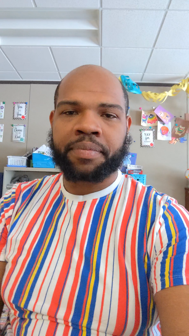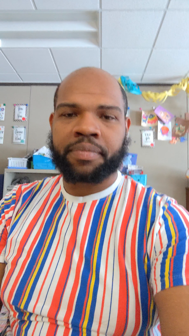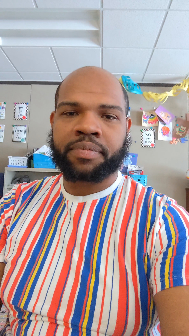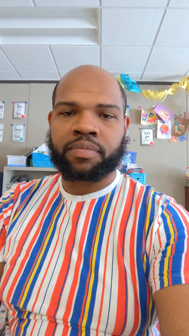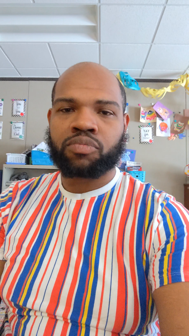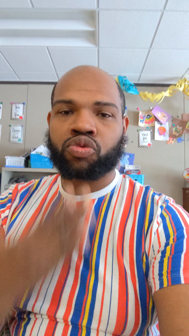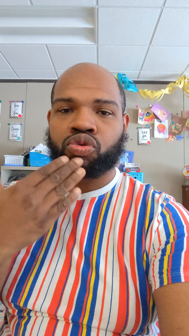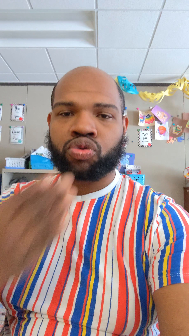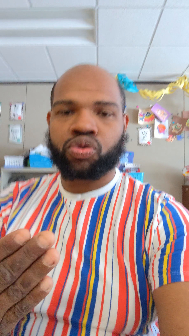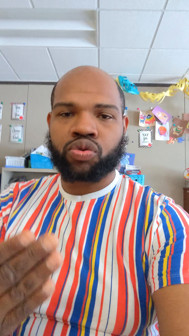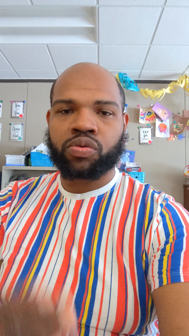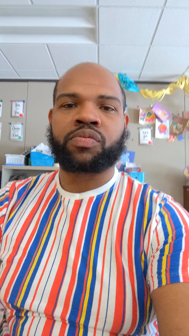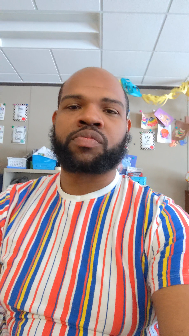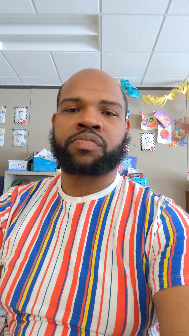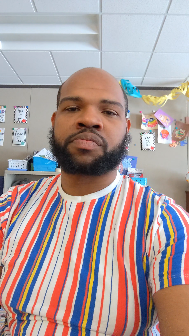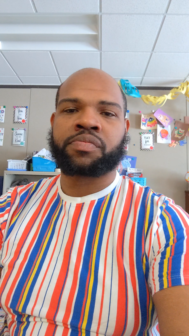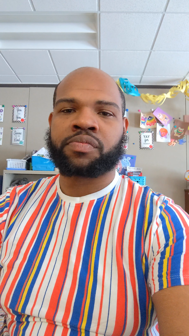good